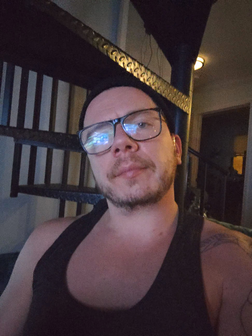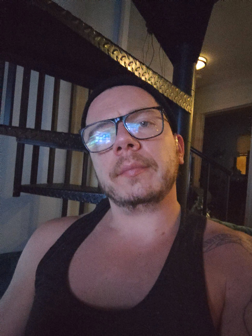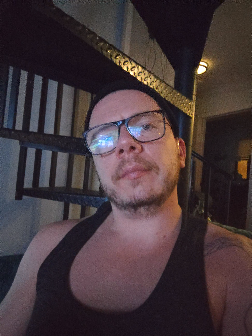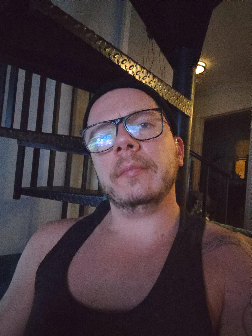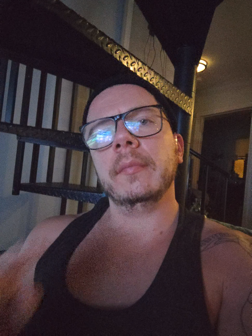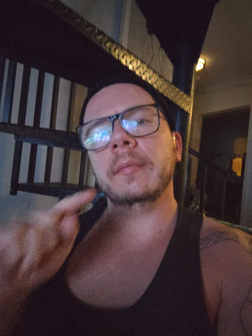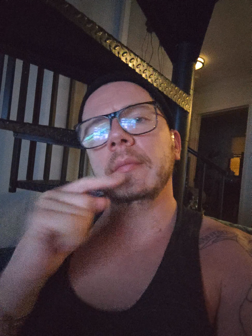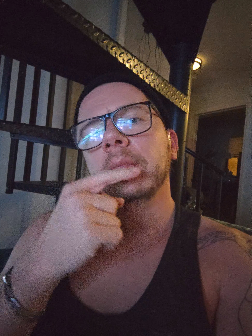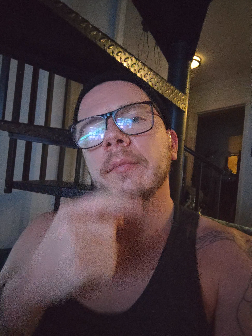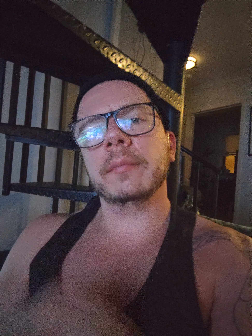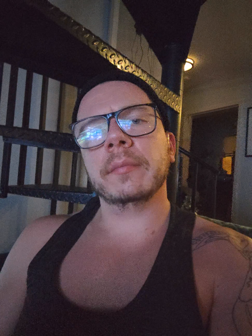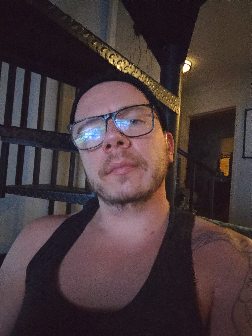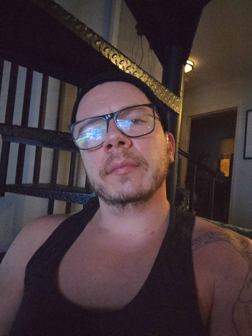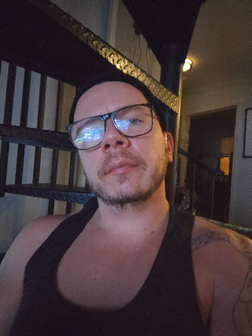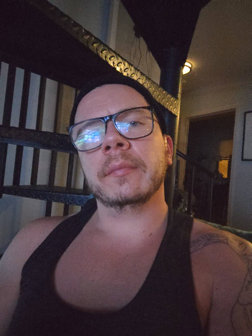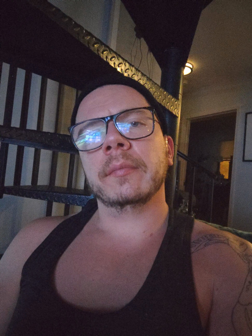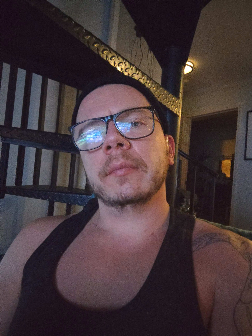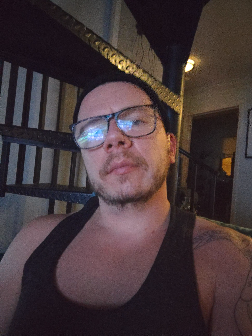carrot